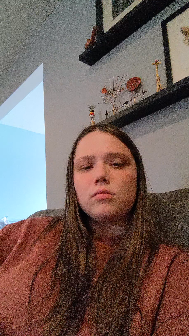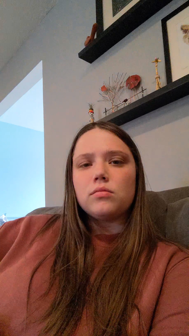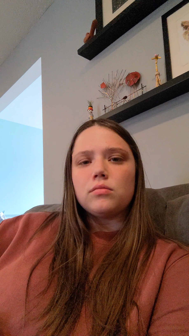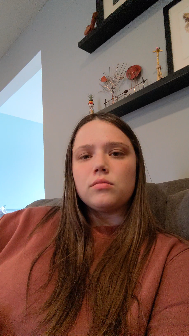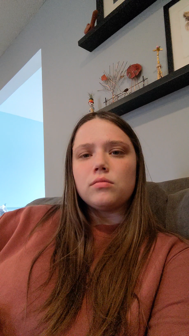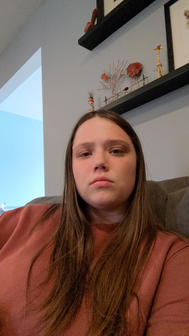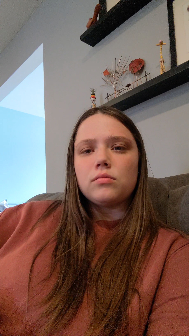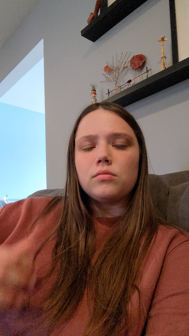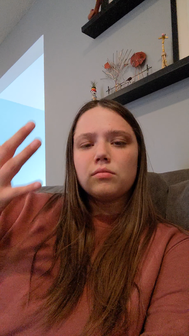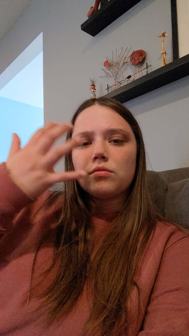dark